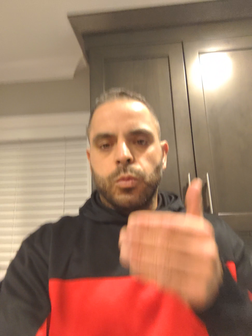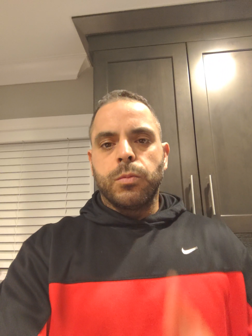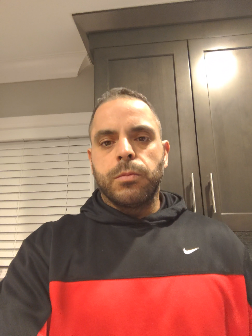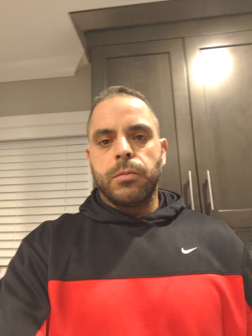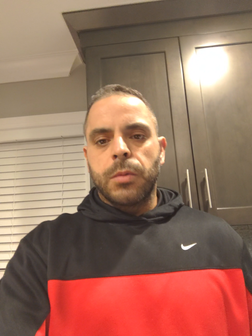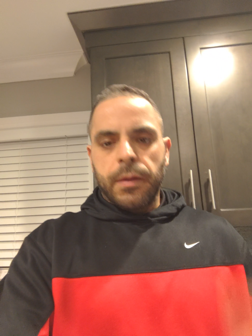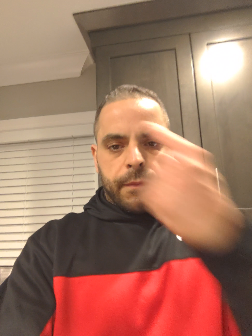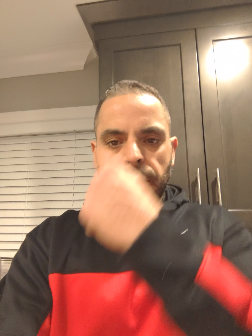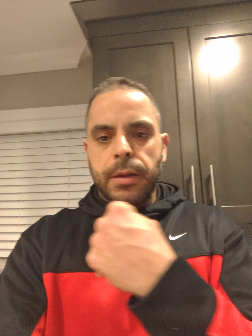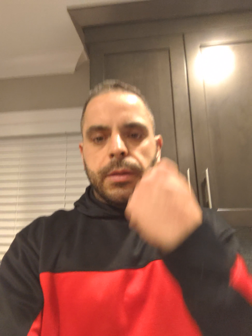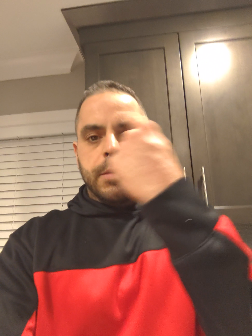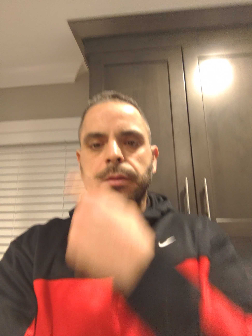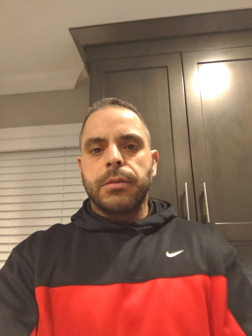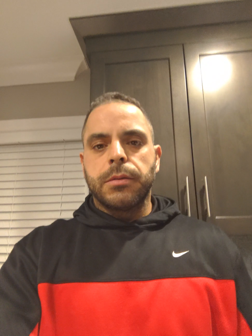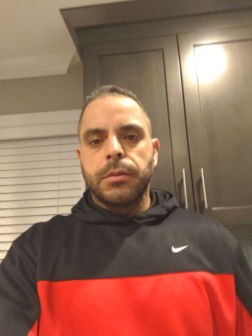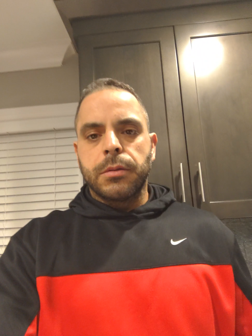face